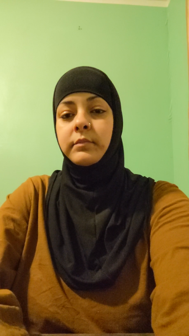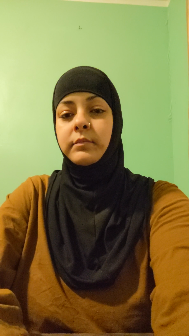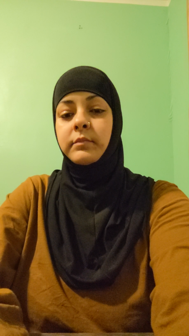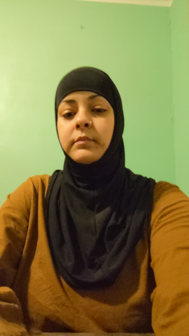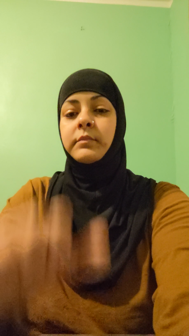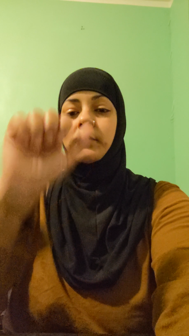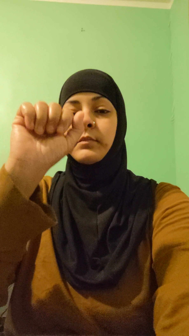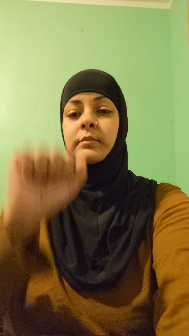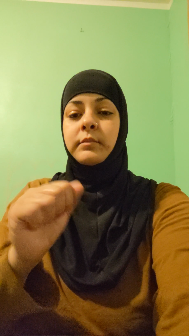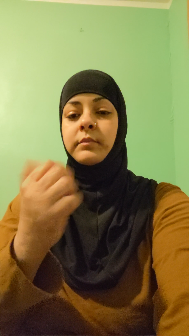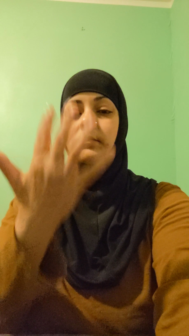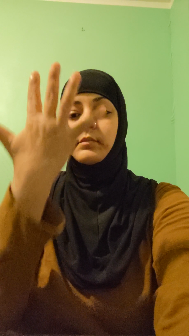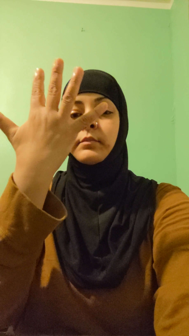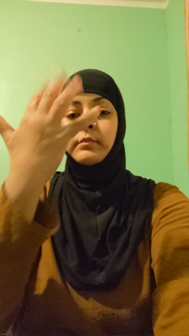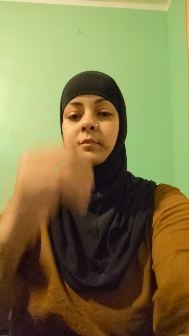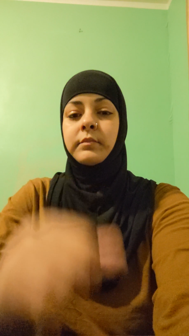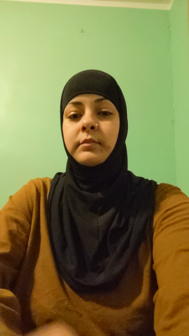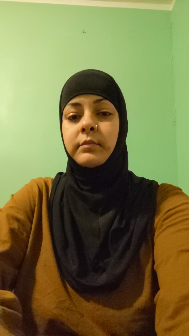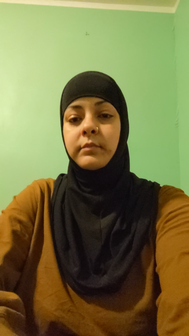gloves